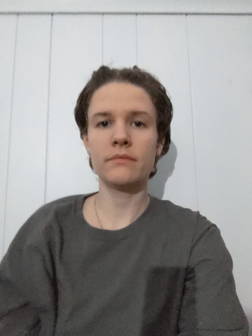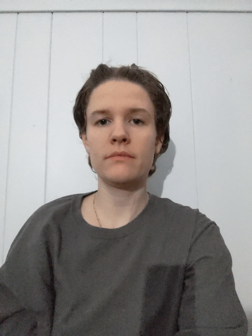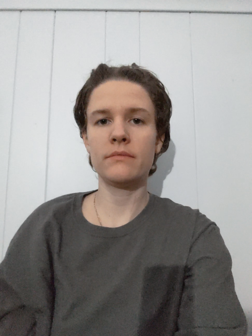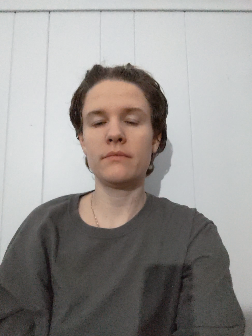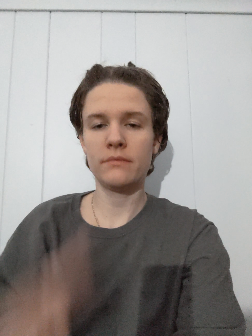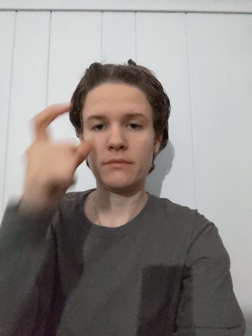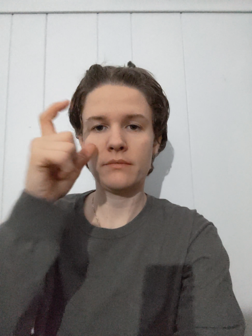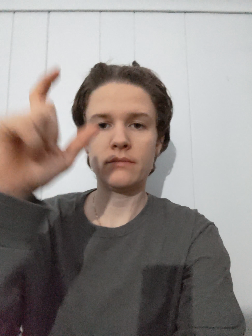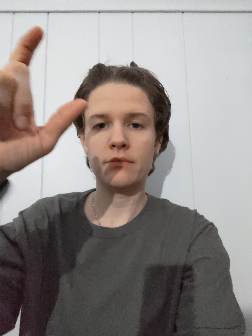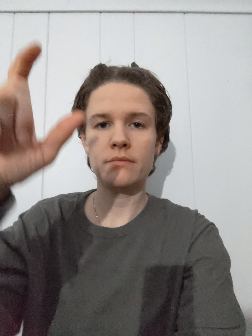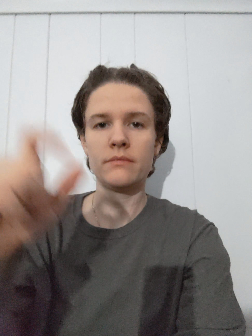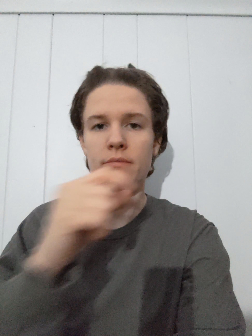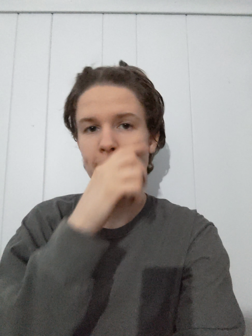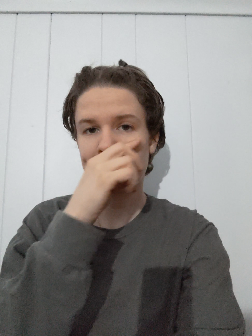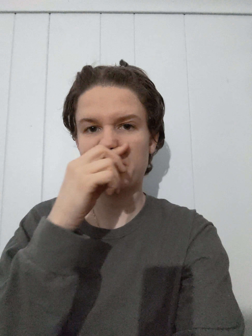moon